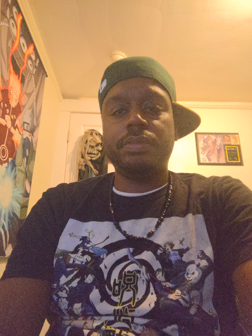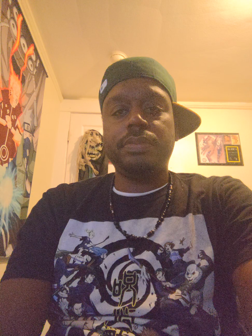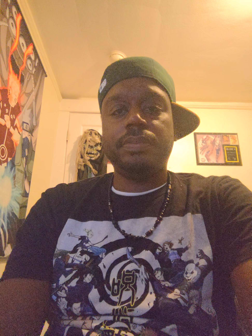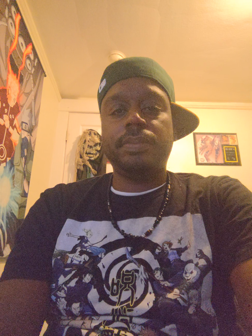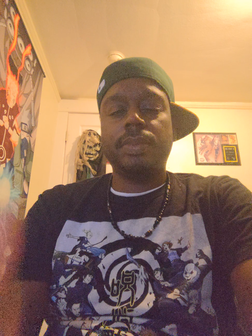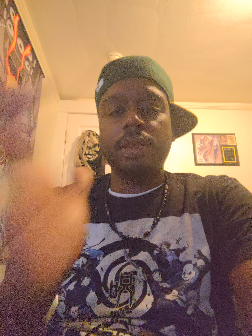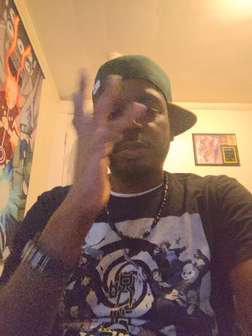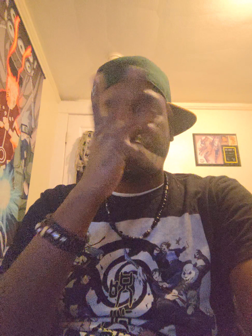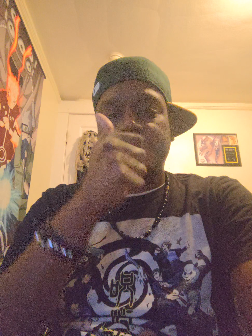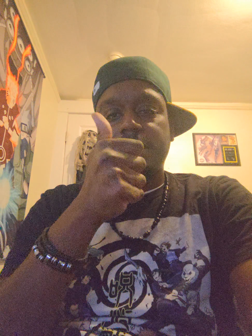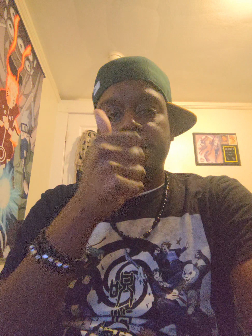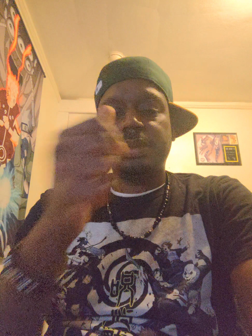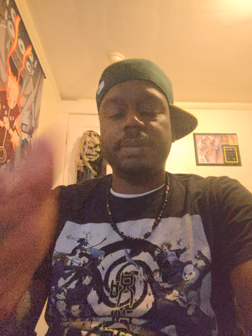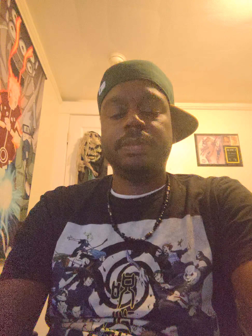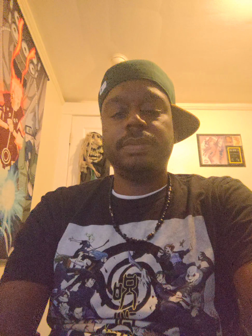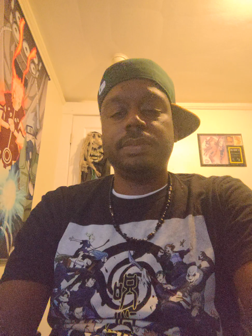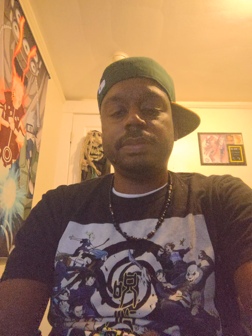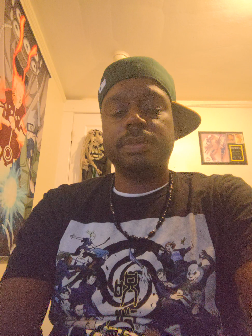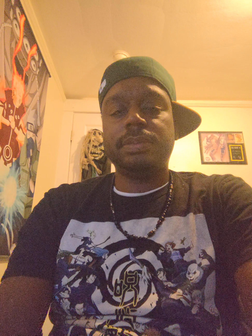pretty